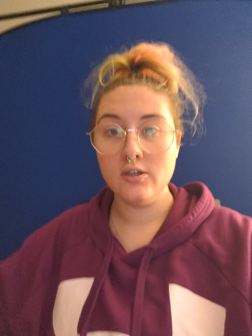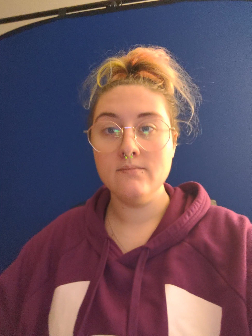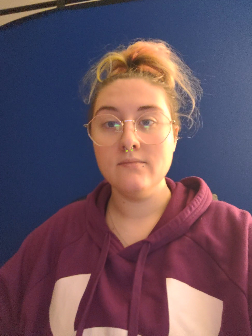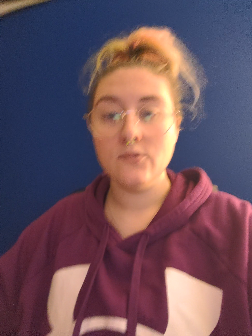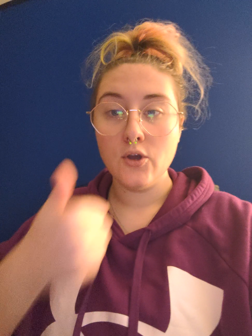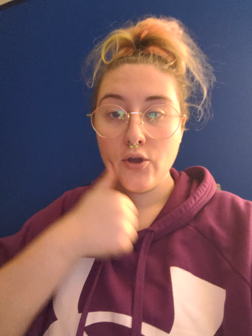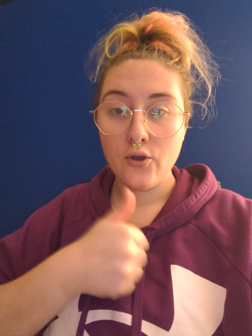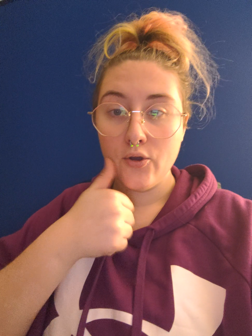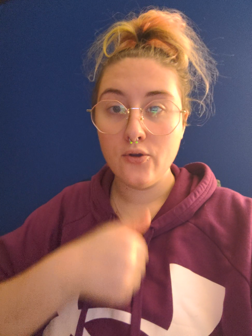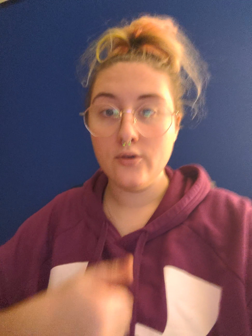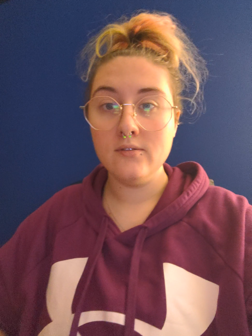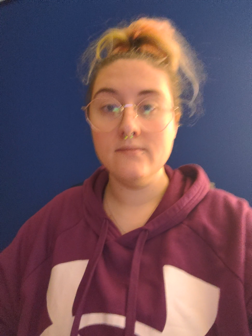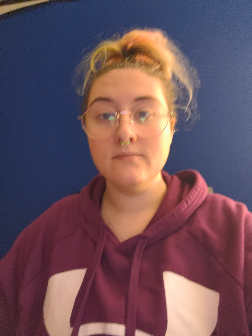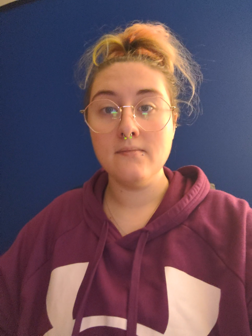girl